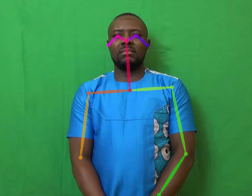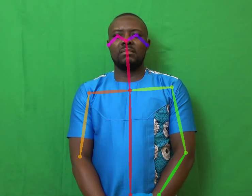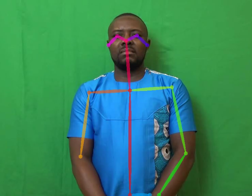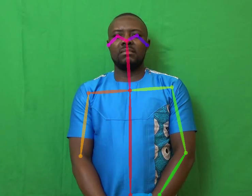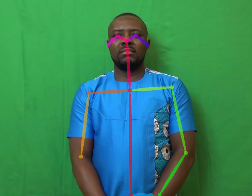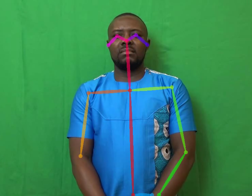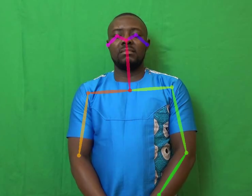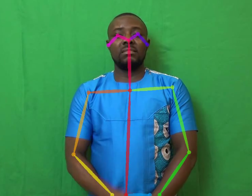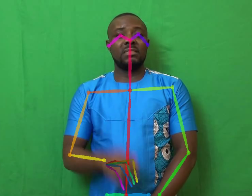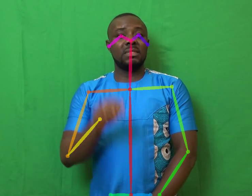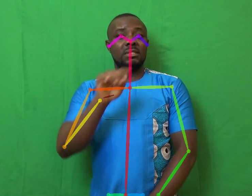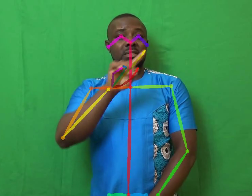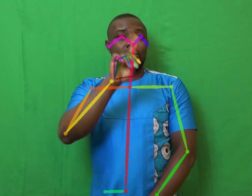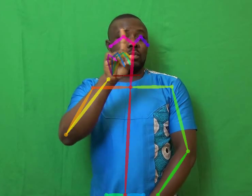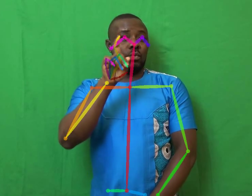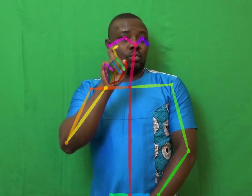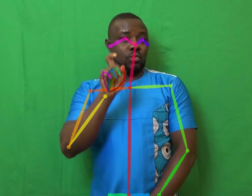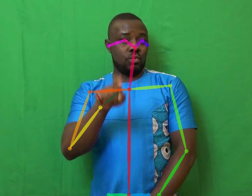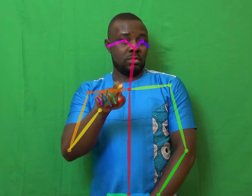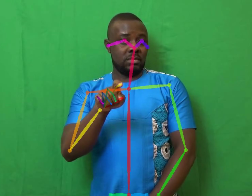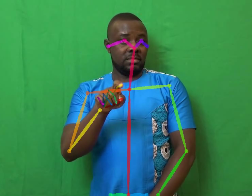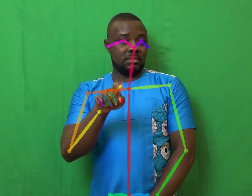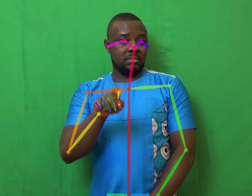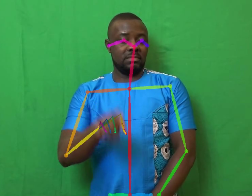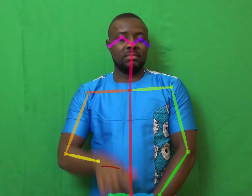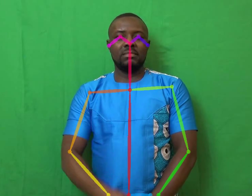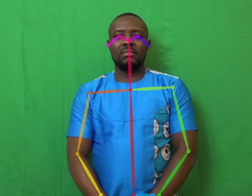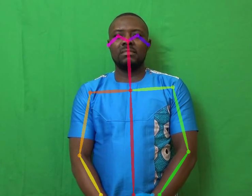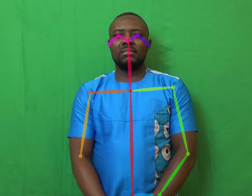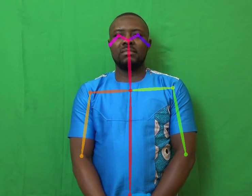question